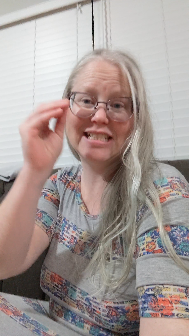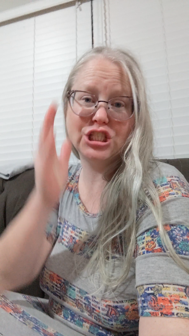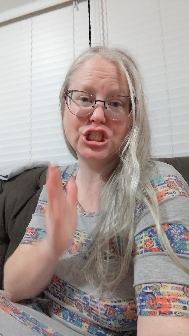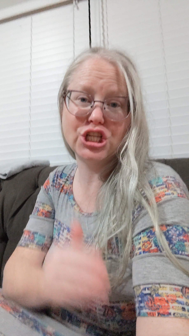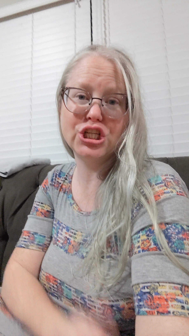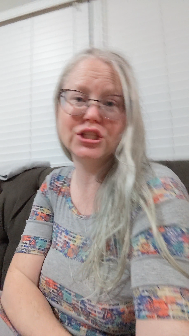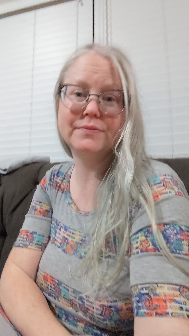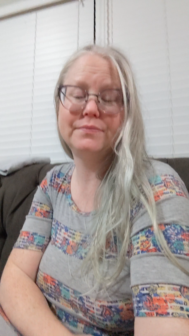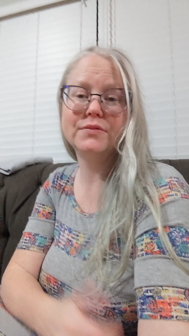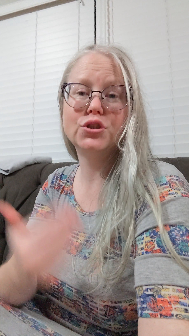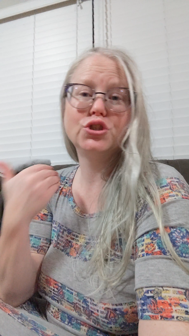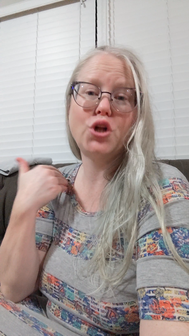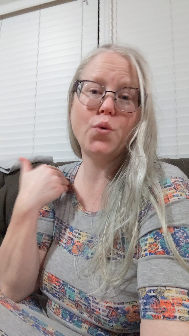shoulder